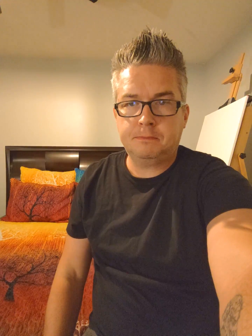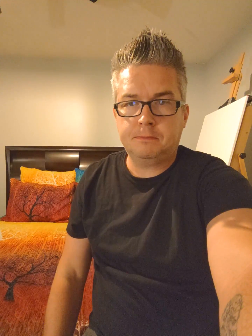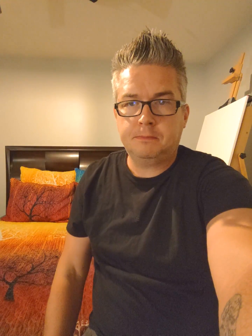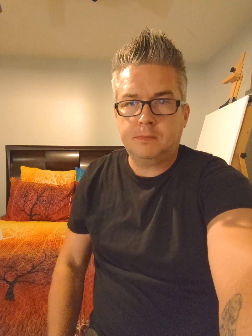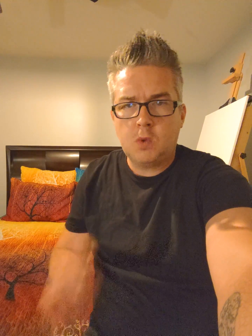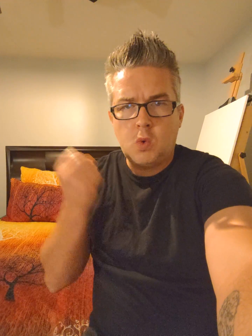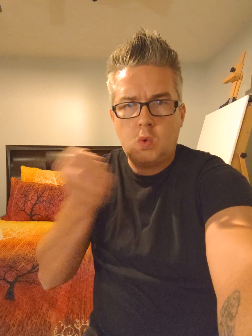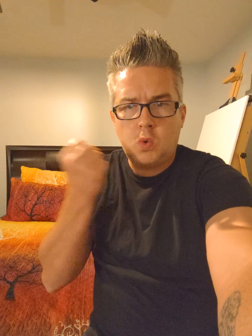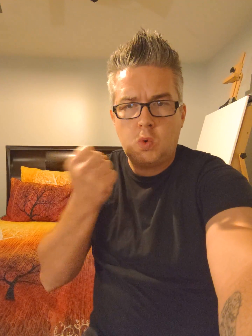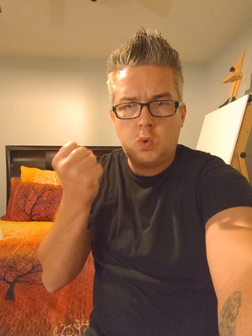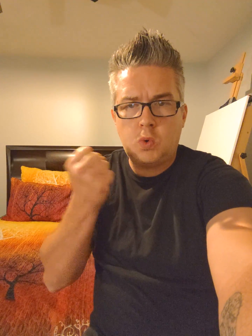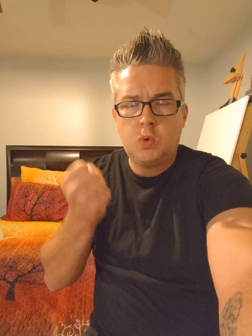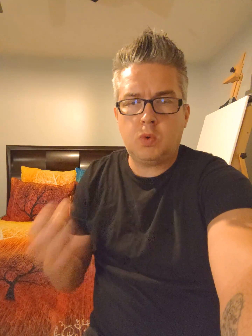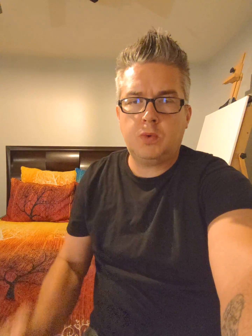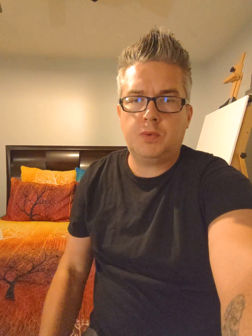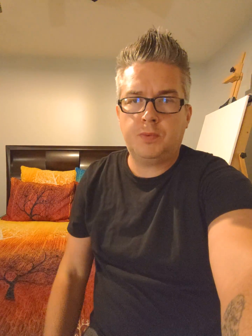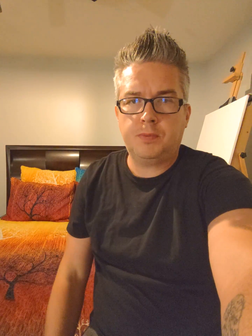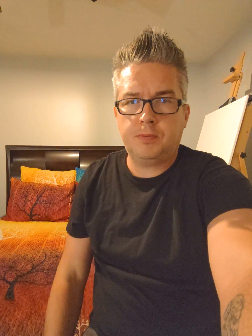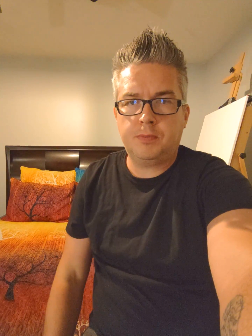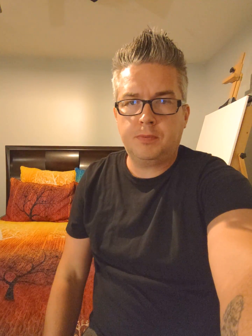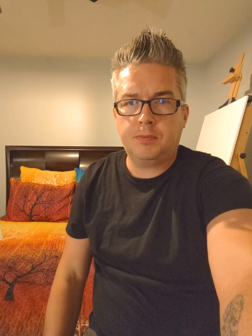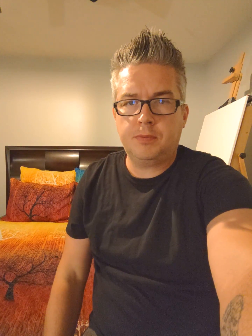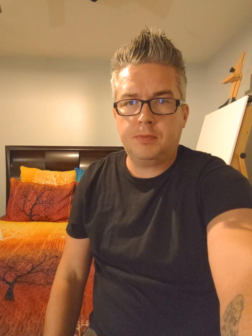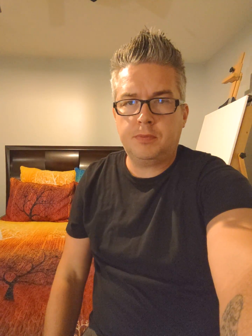hold